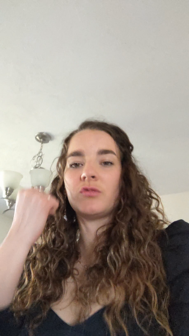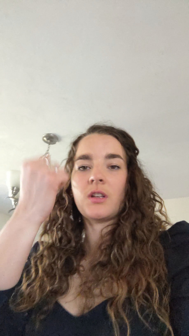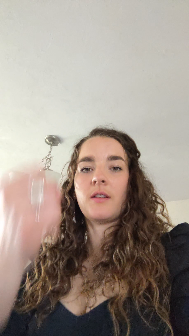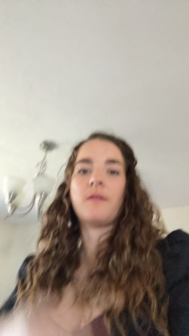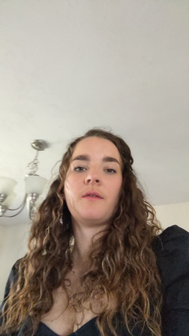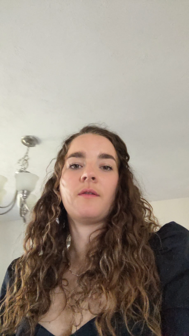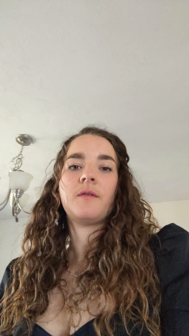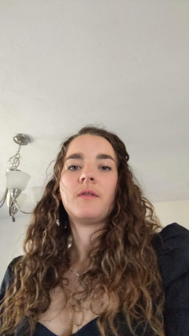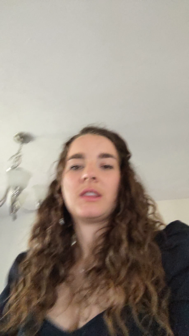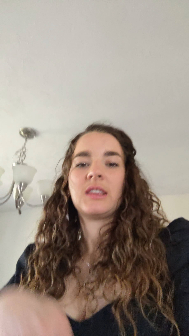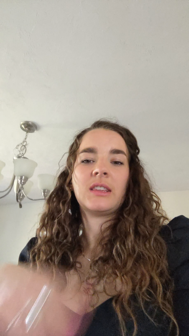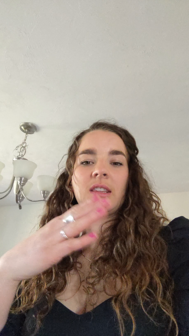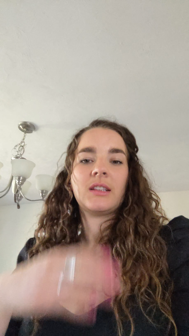kick